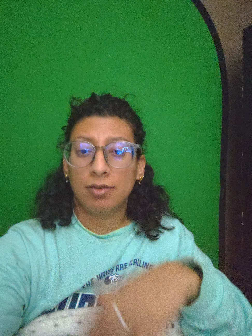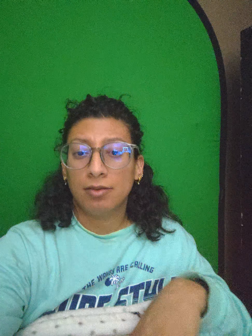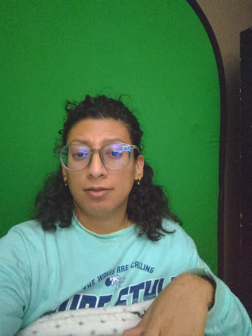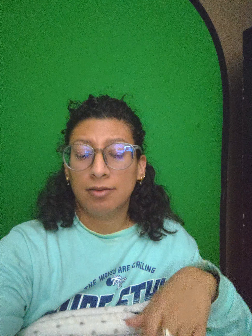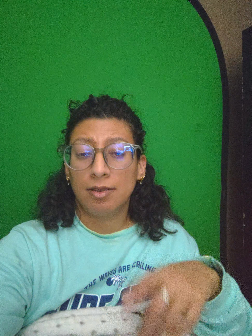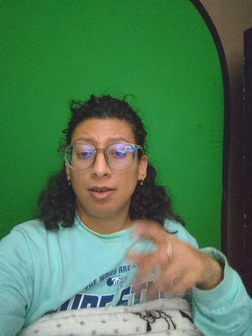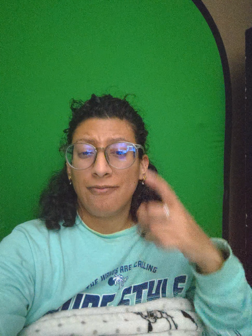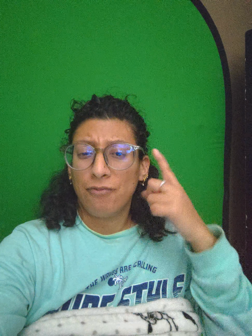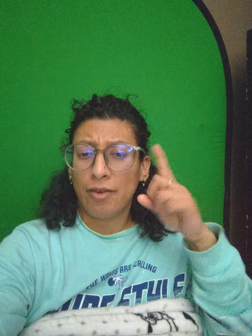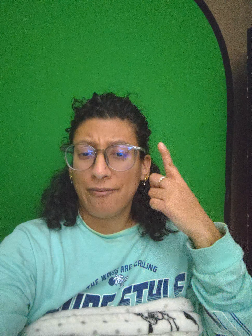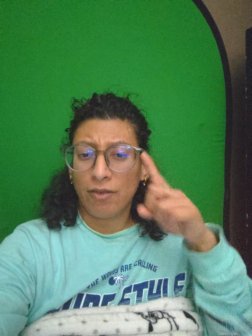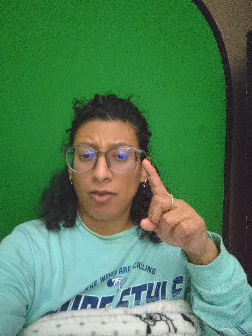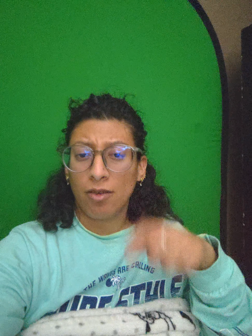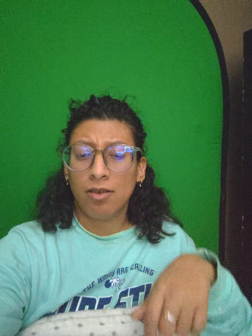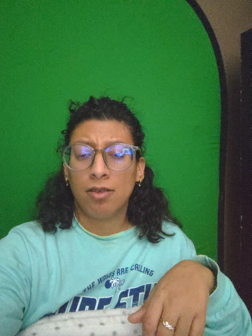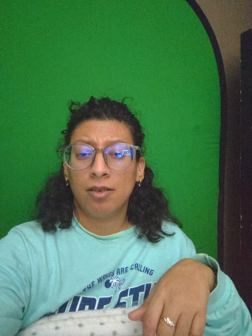for